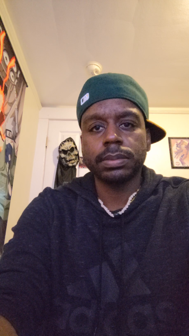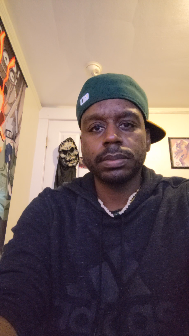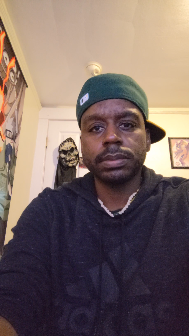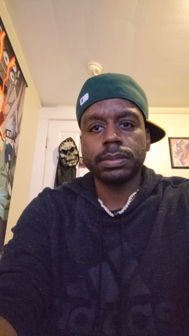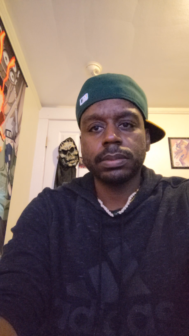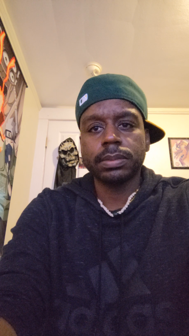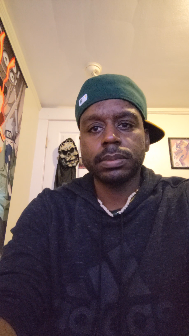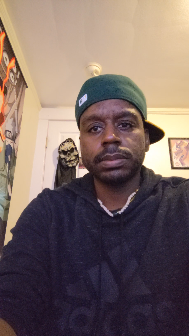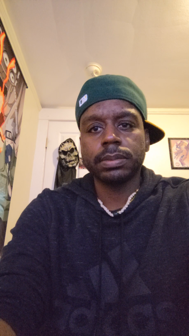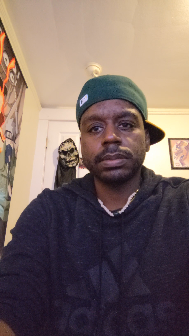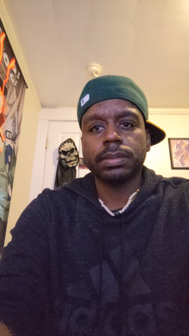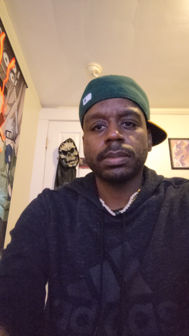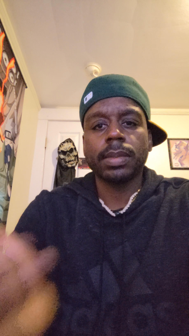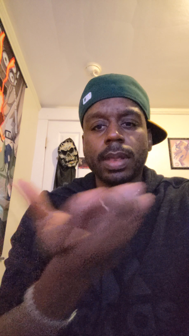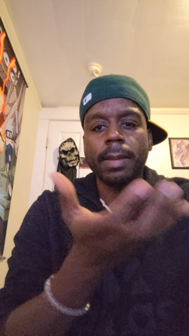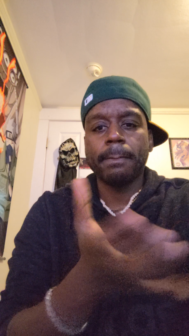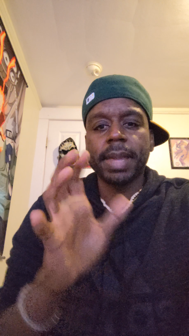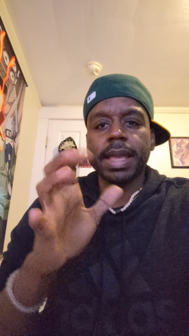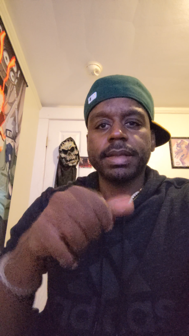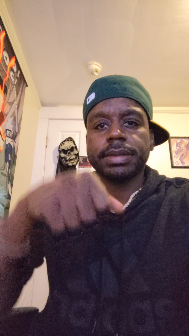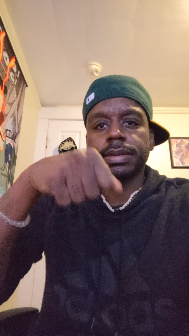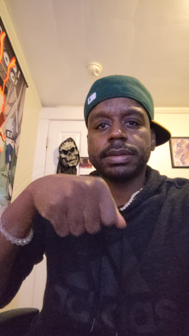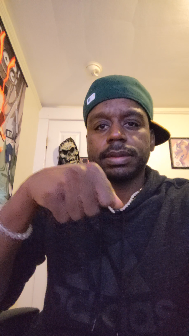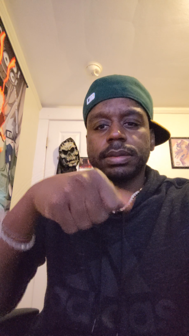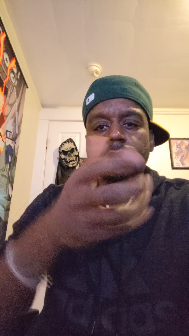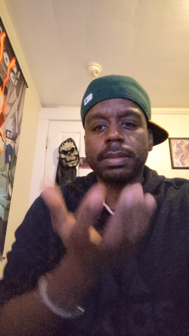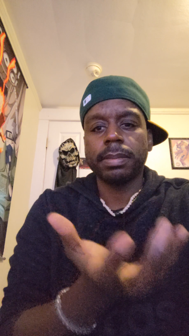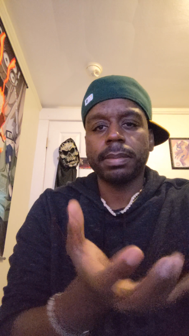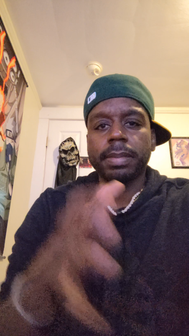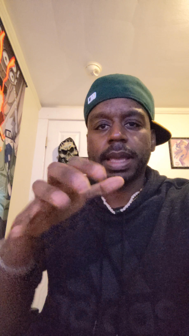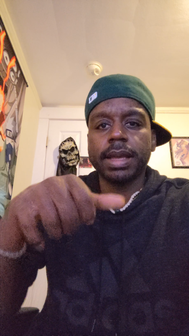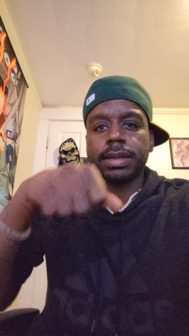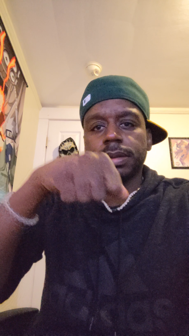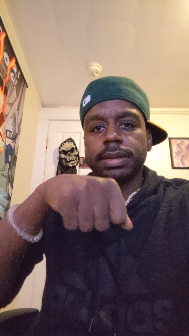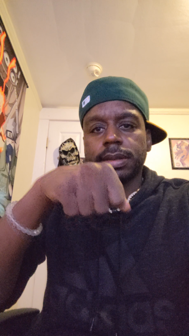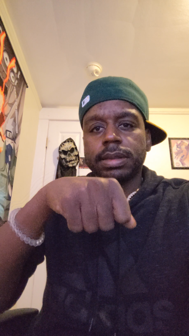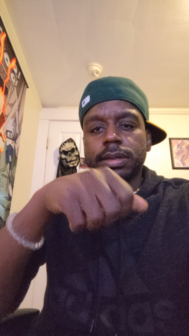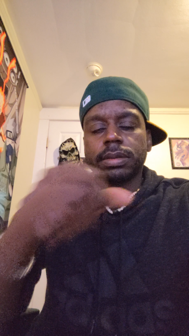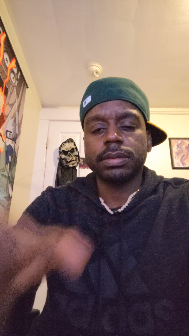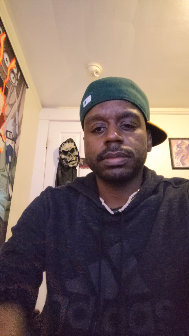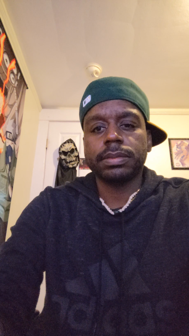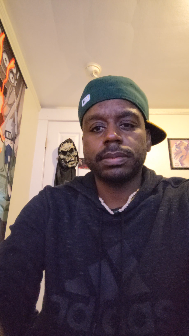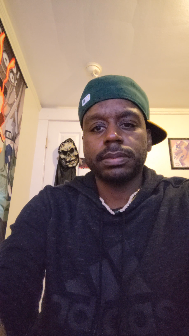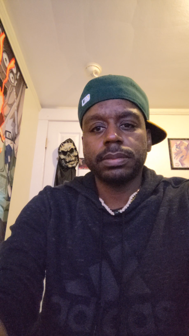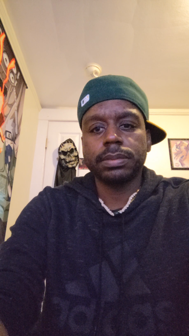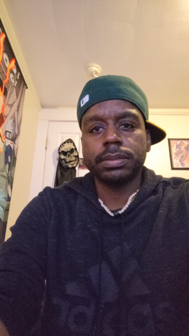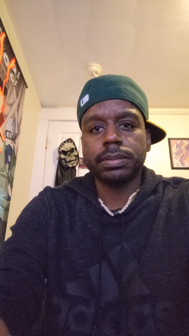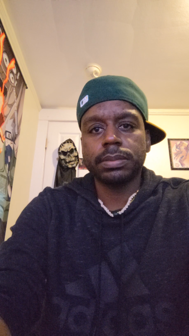basket